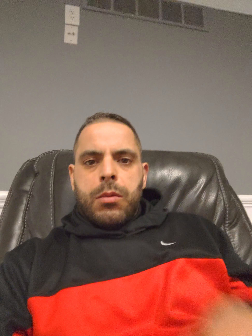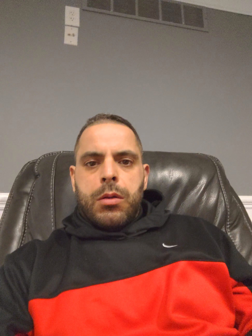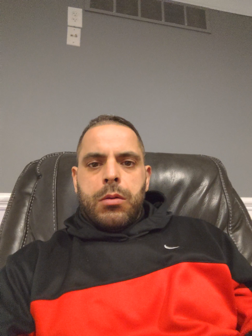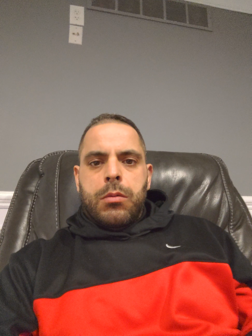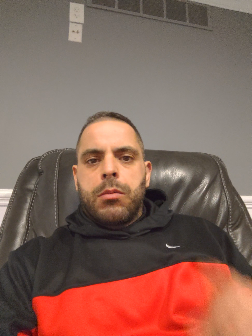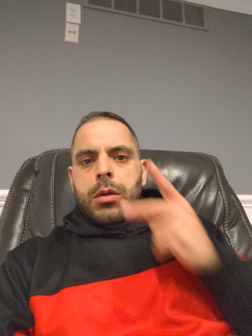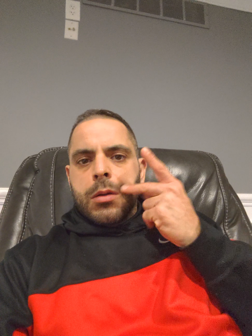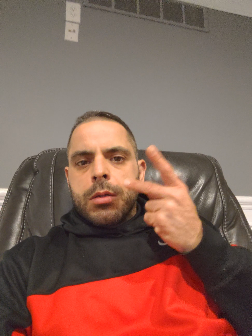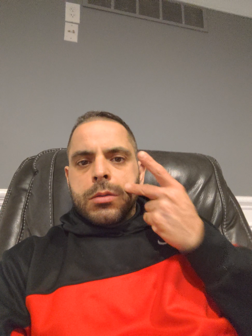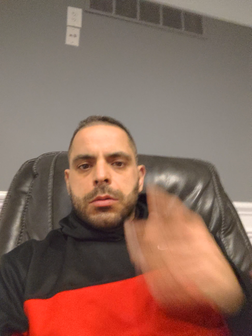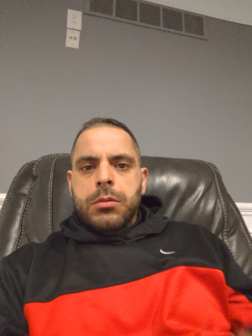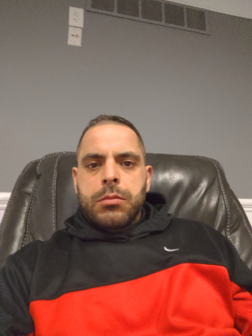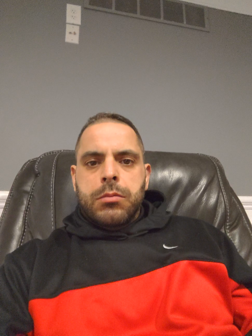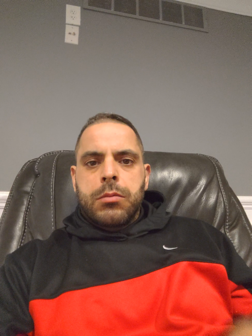kitty